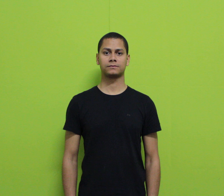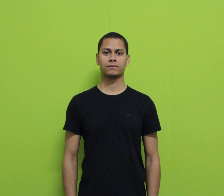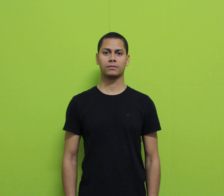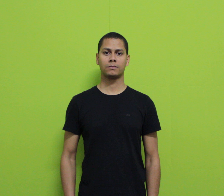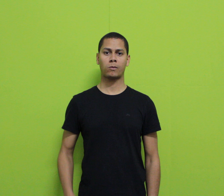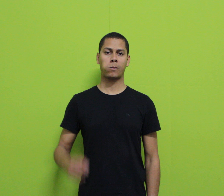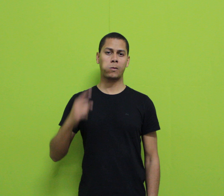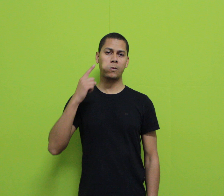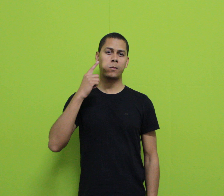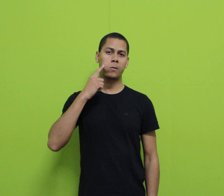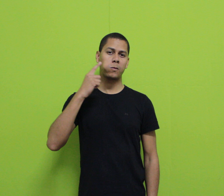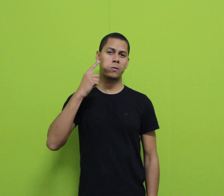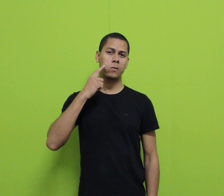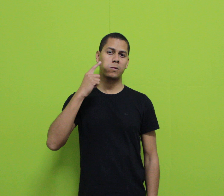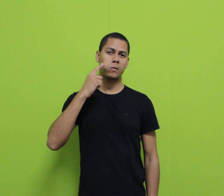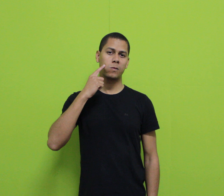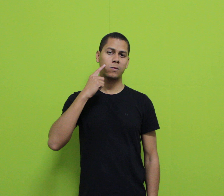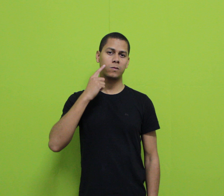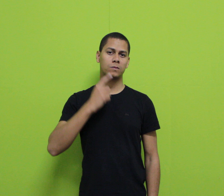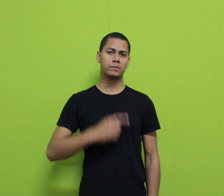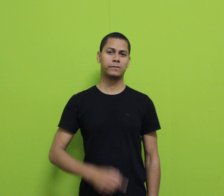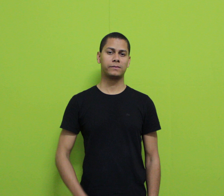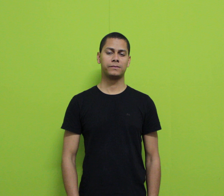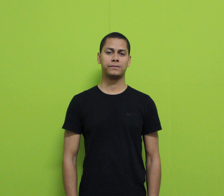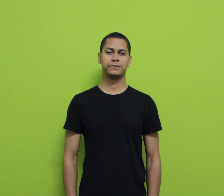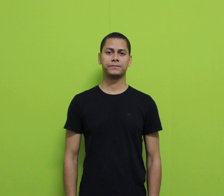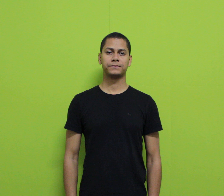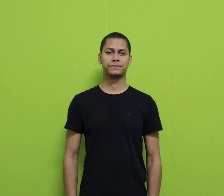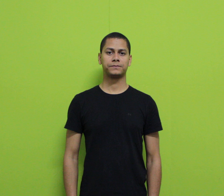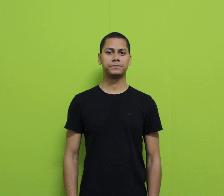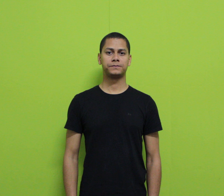bala